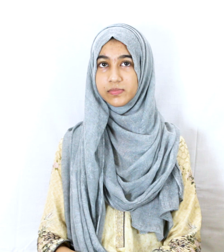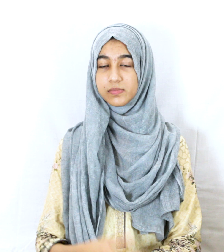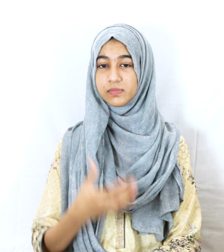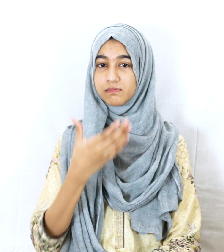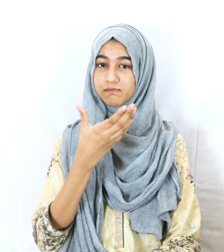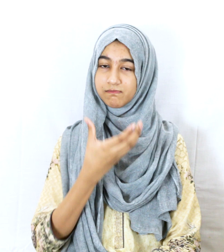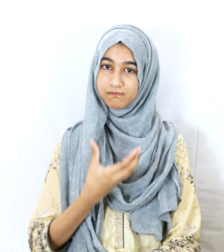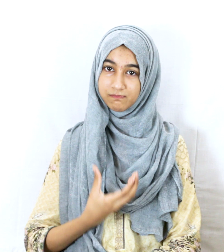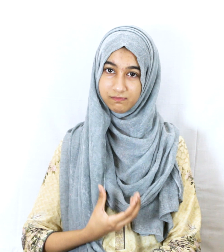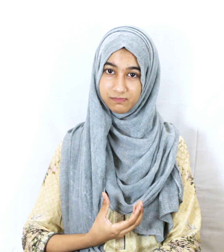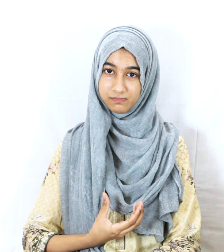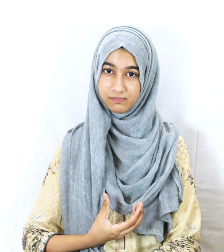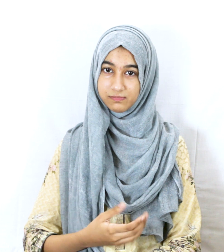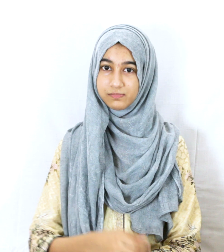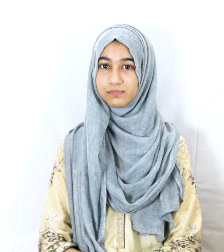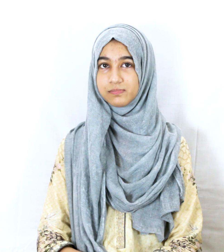sad